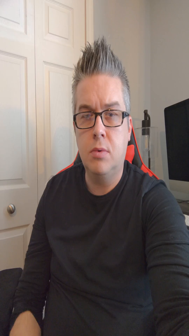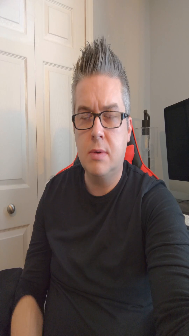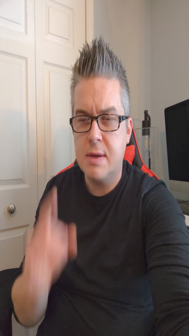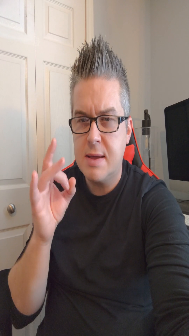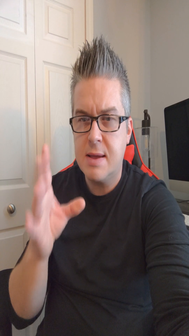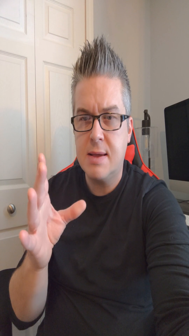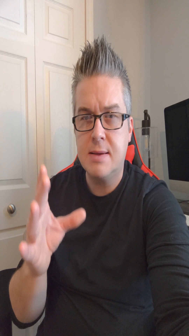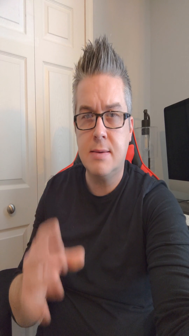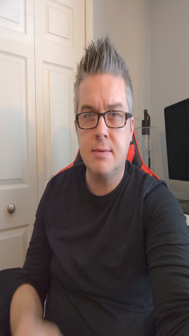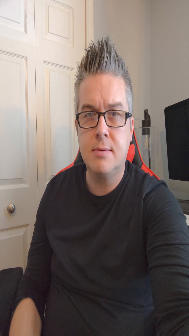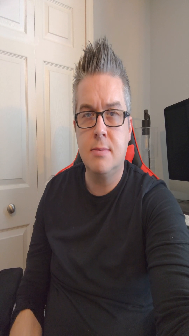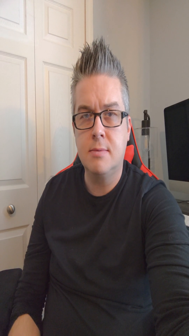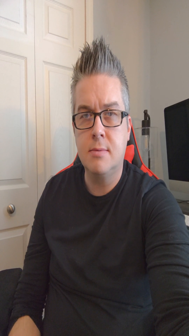hate